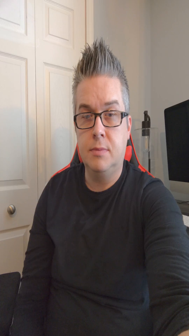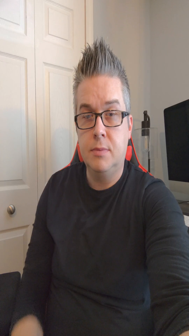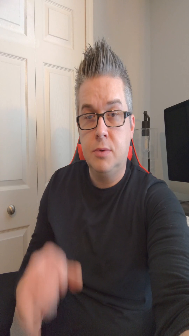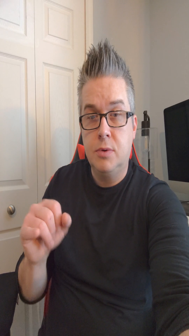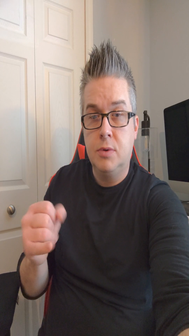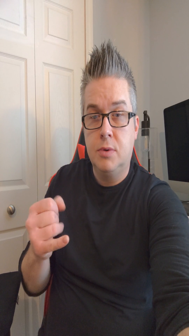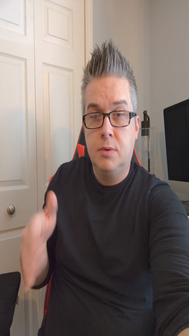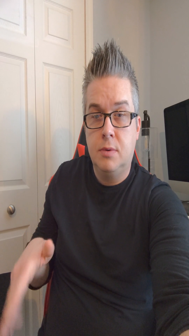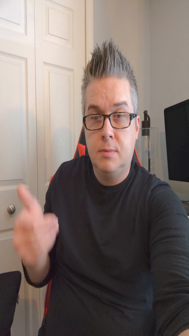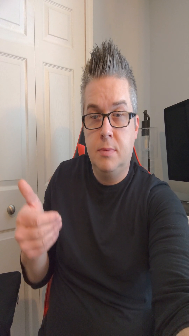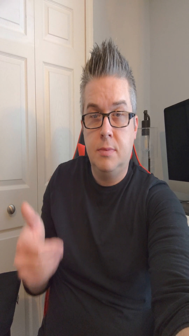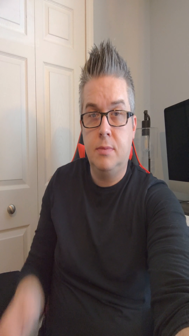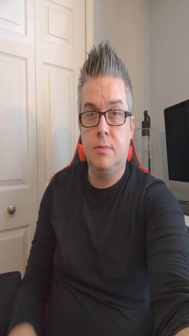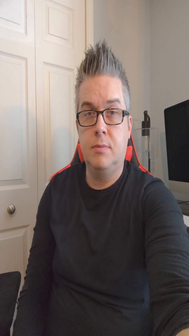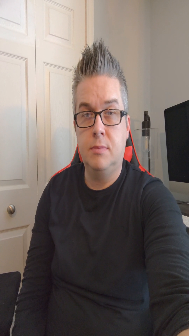jeans